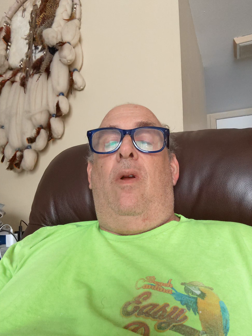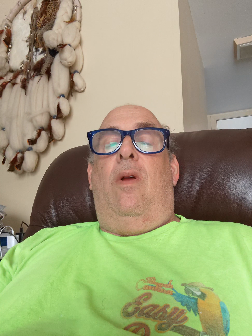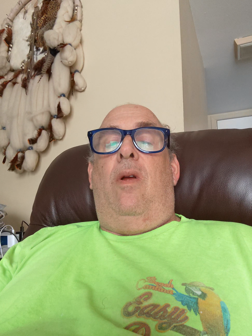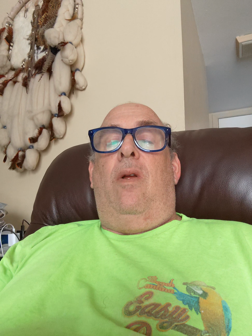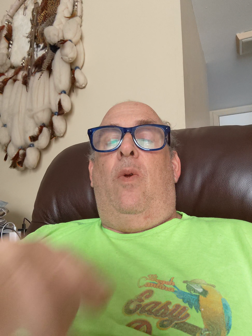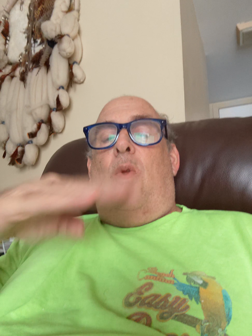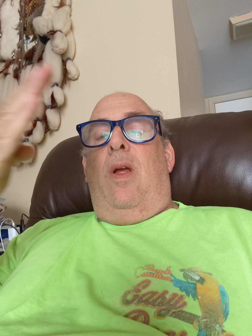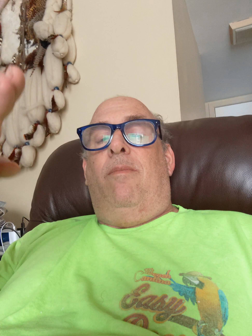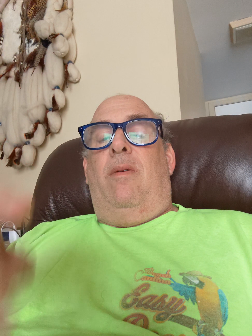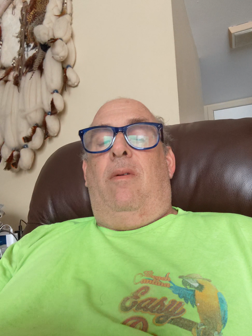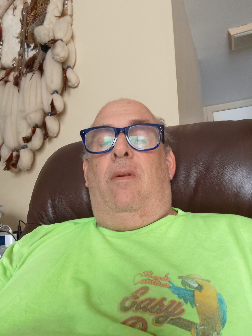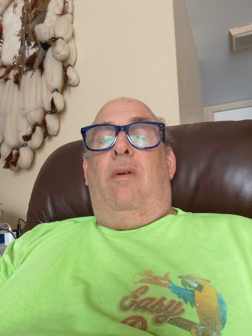open